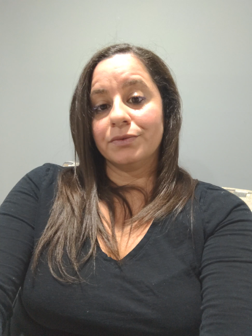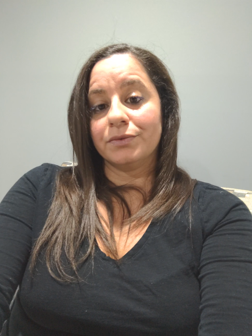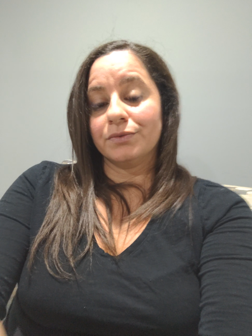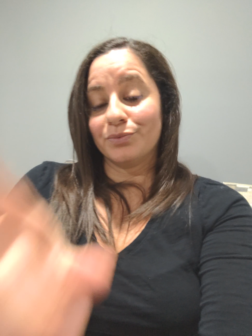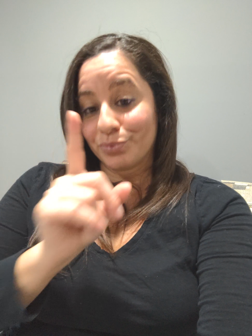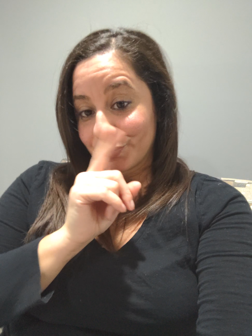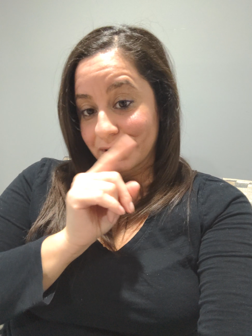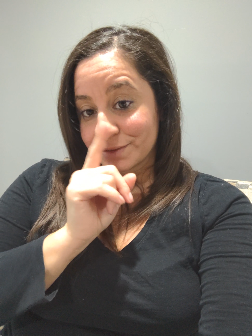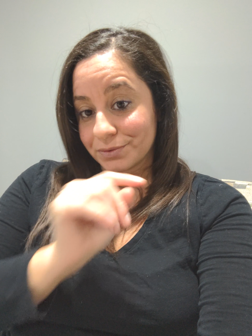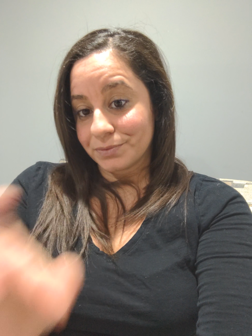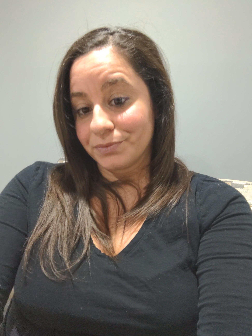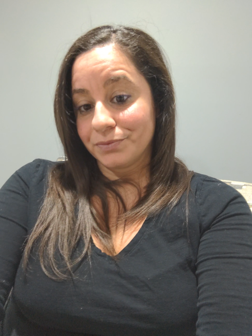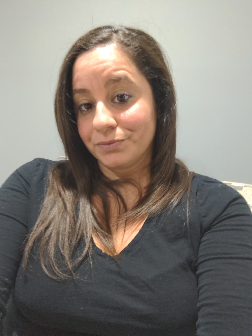pretend